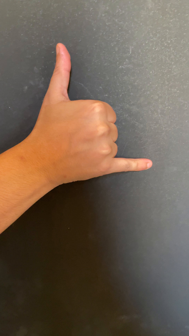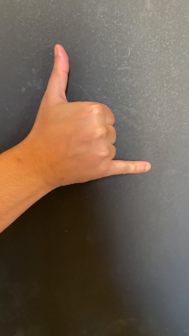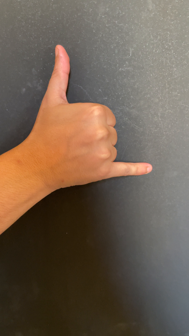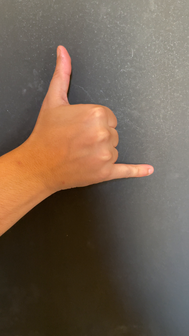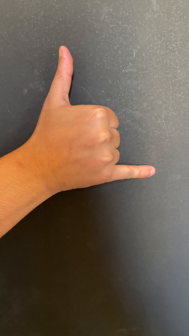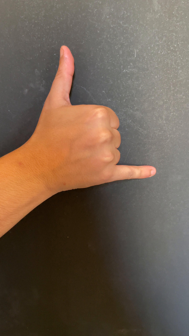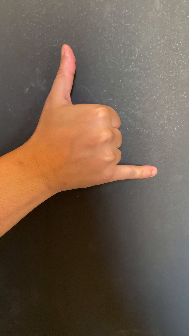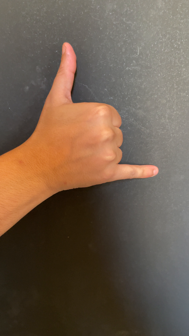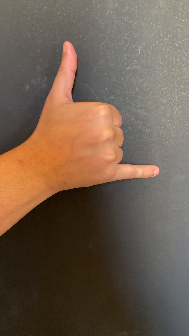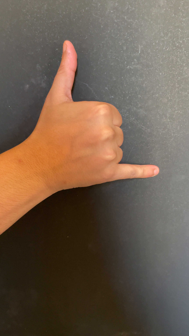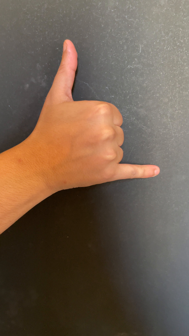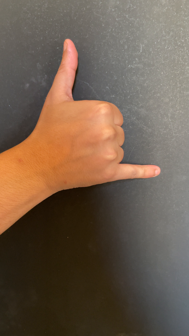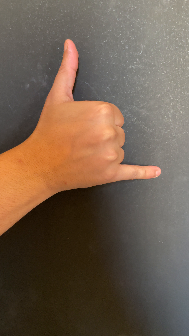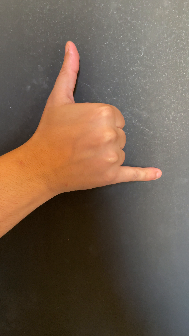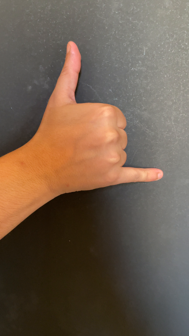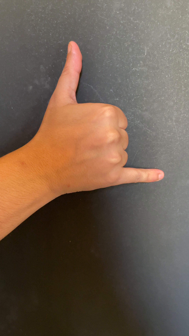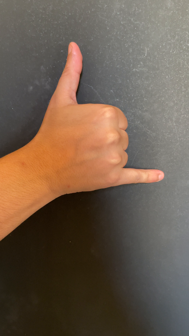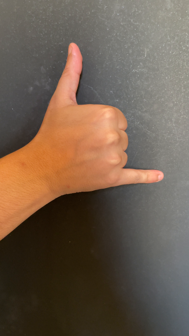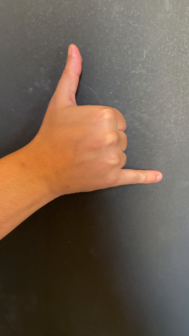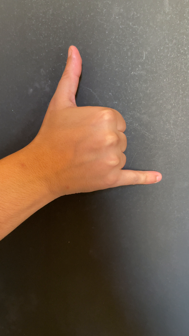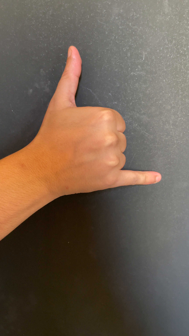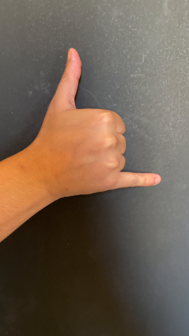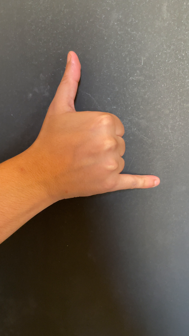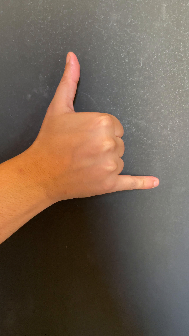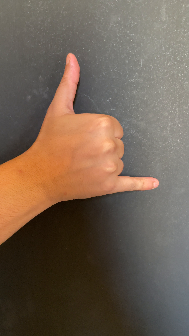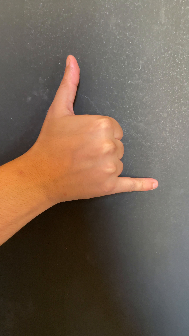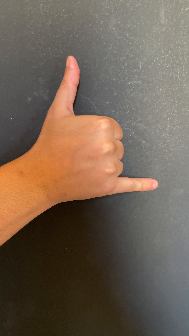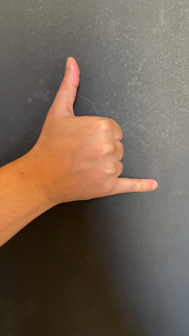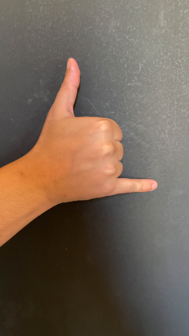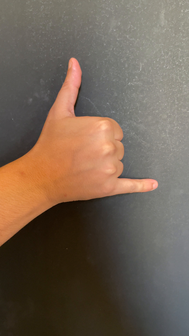ङ